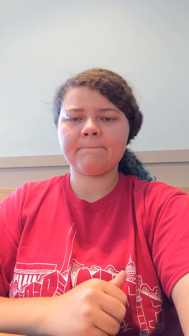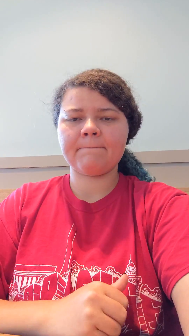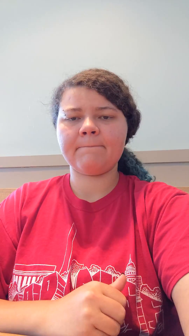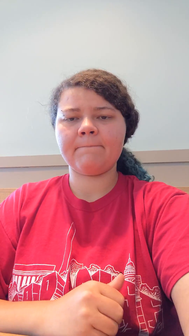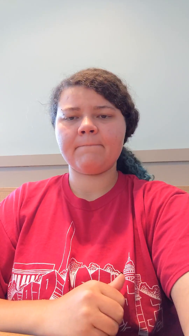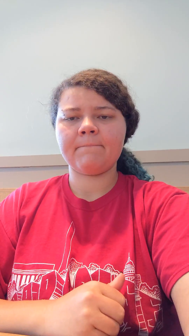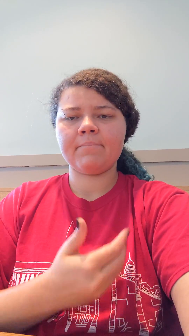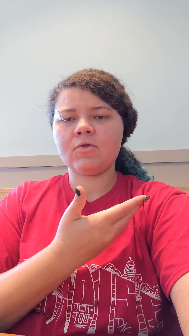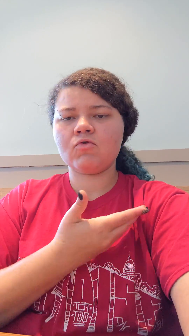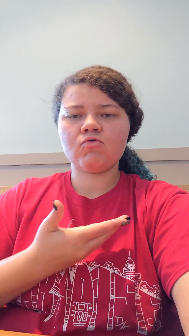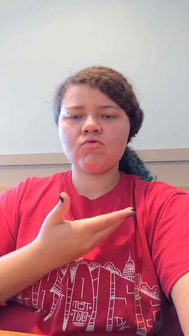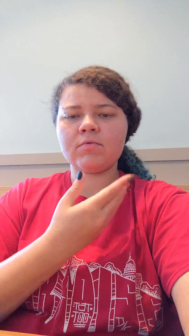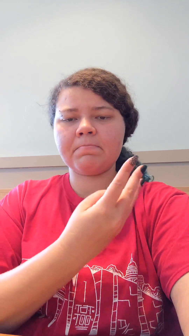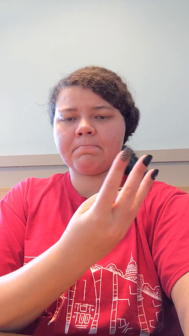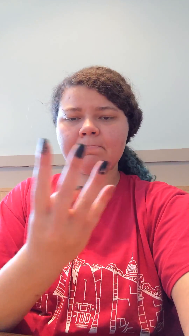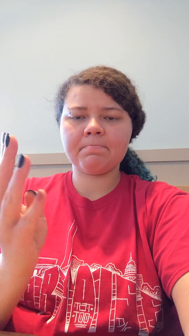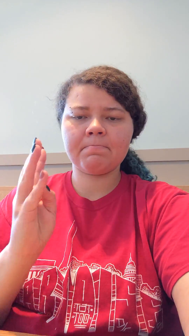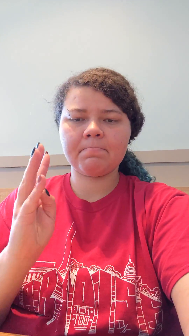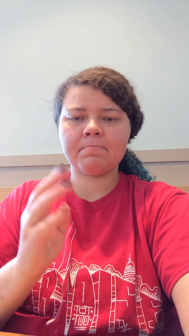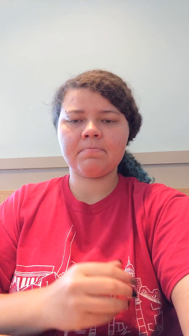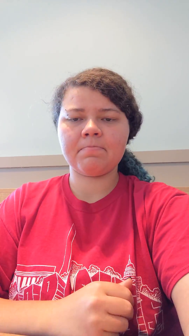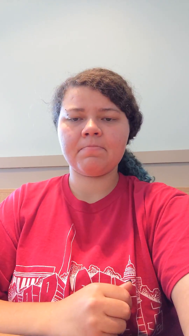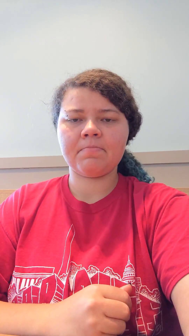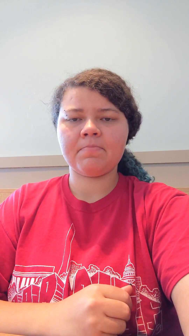crib